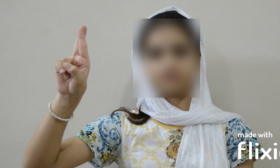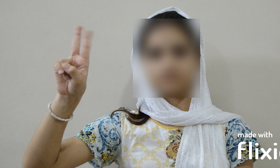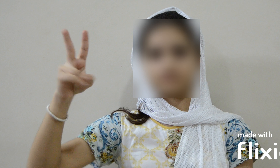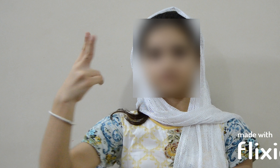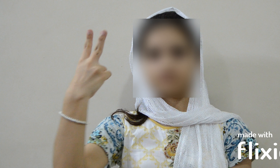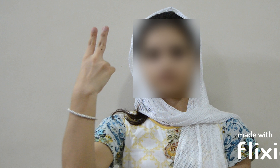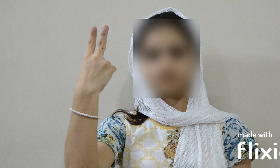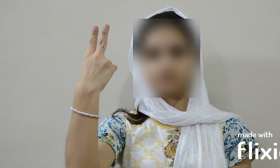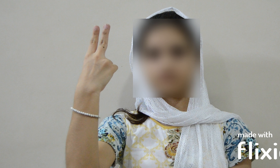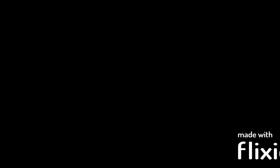ڑ